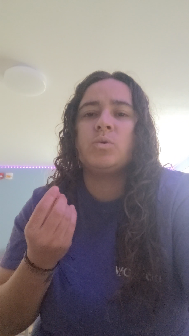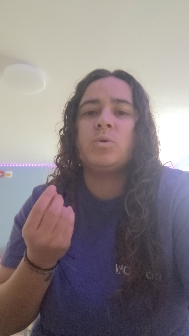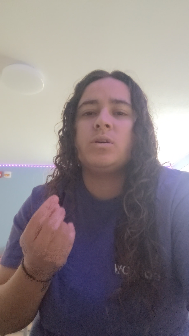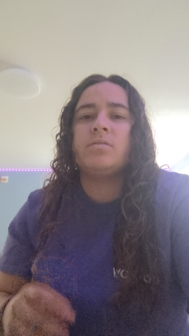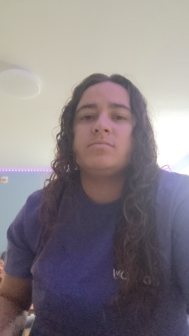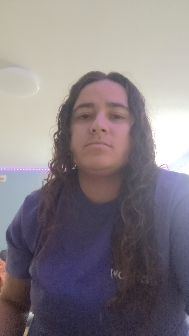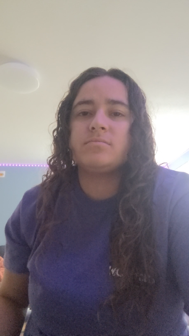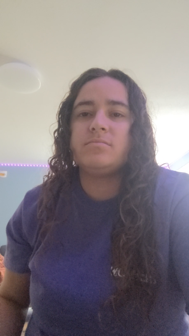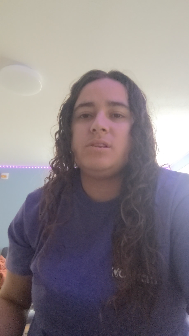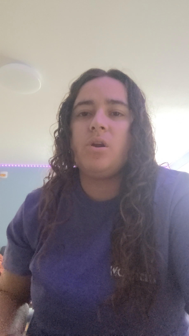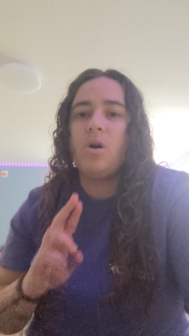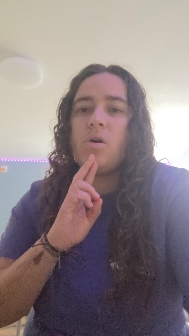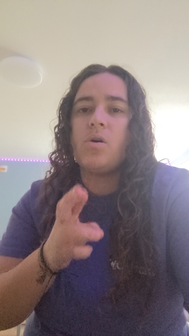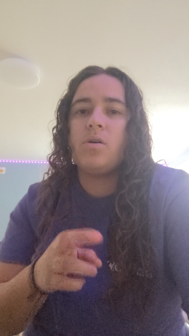are